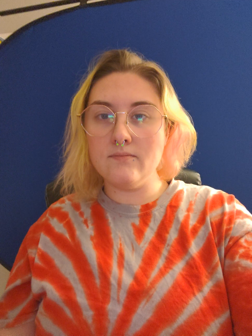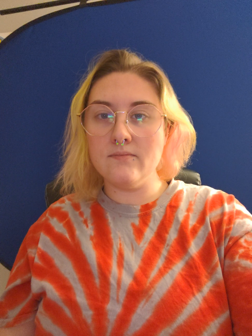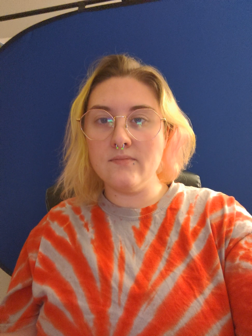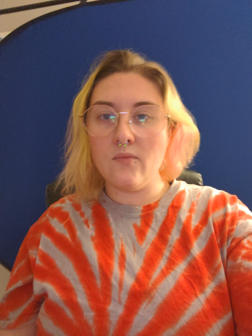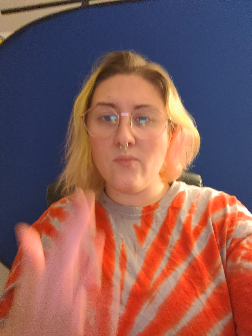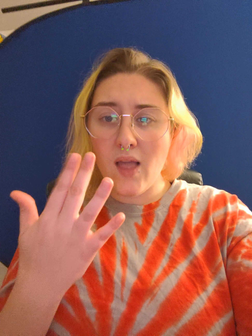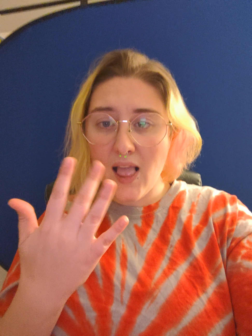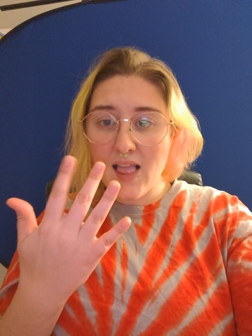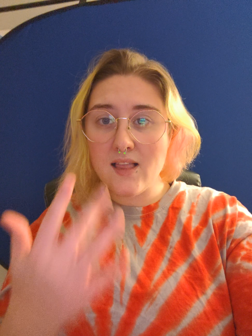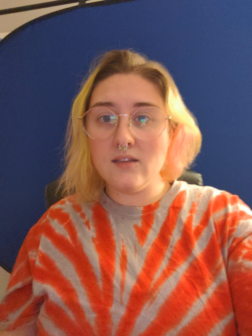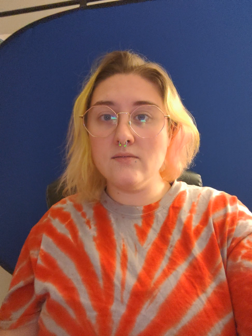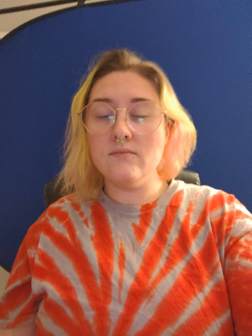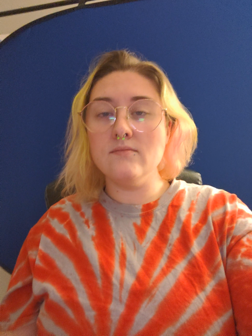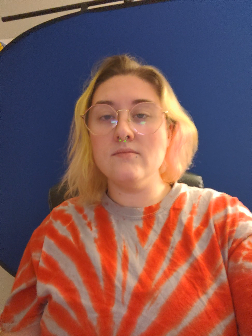wait